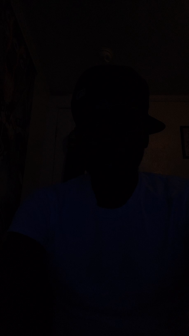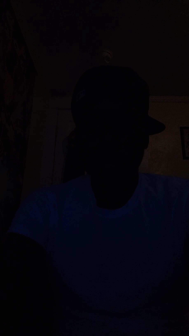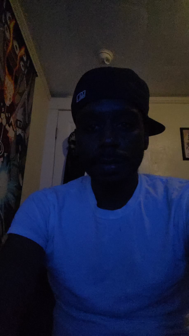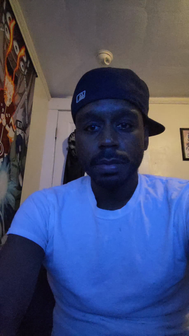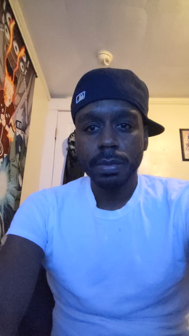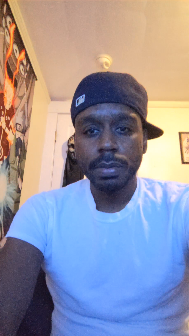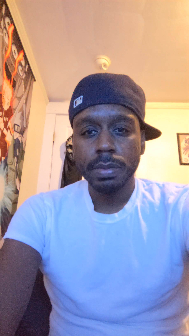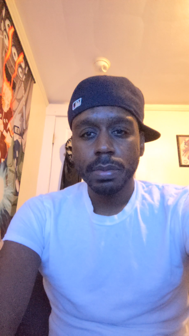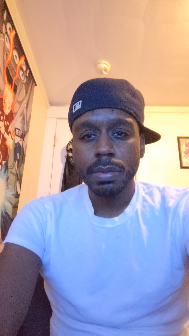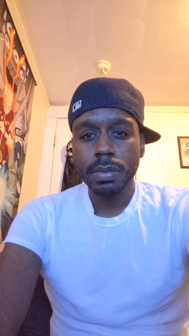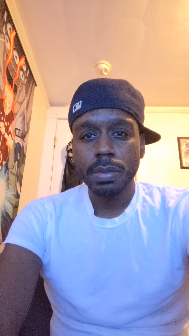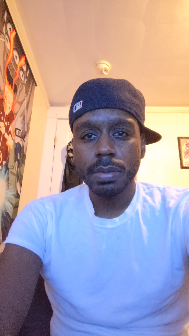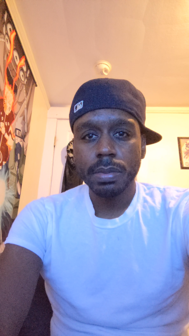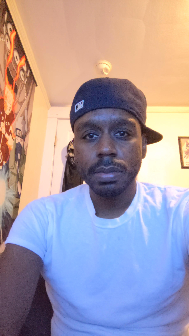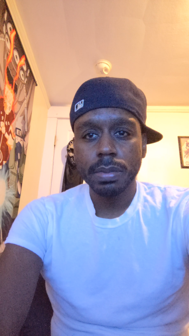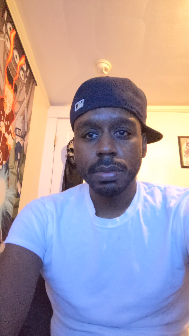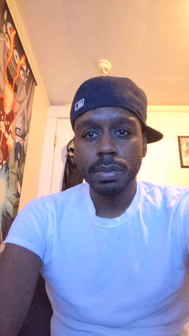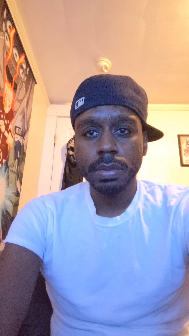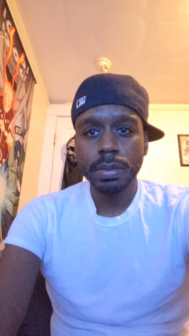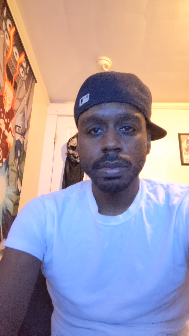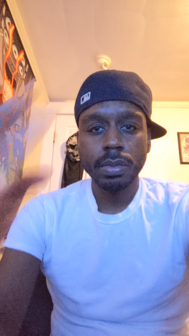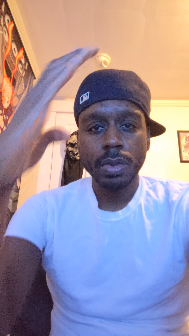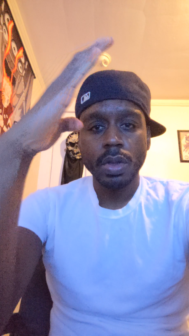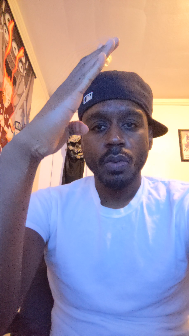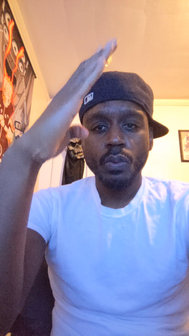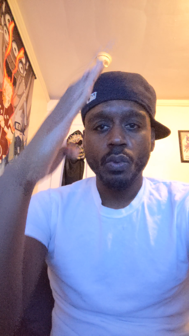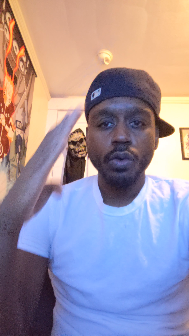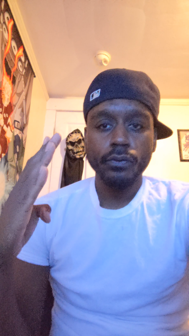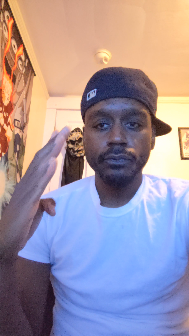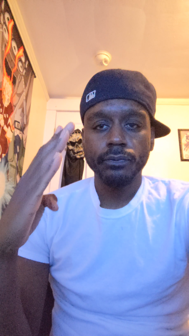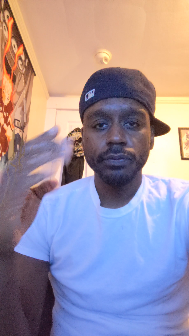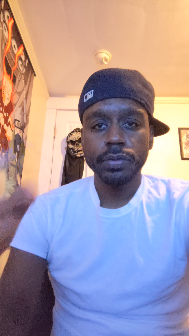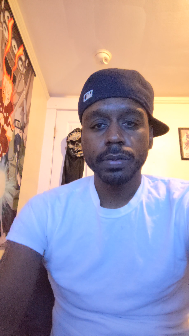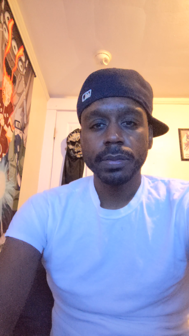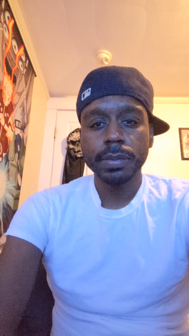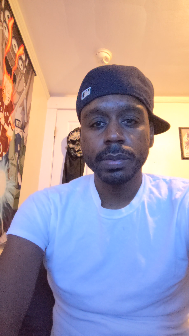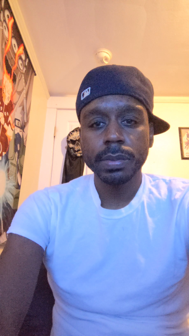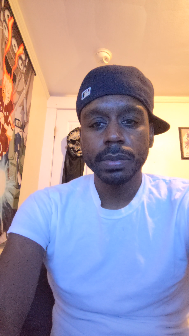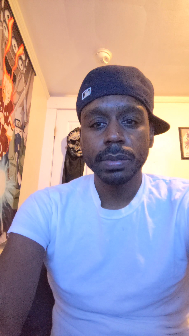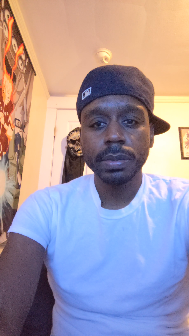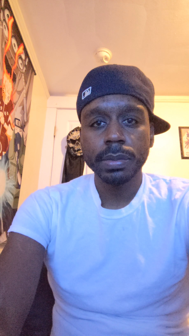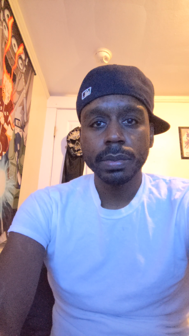roof